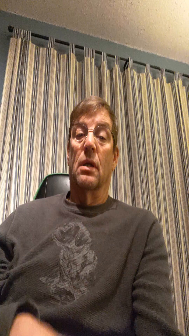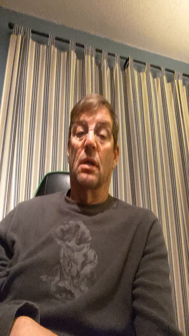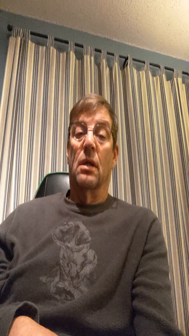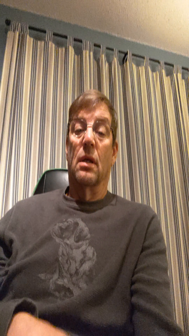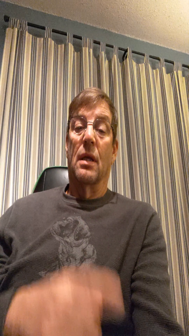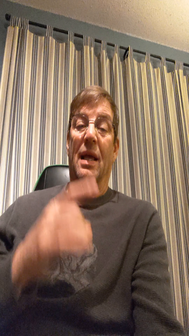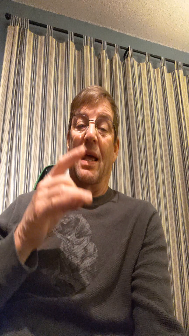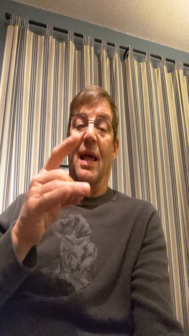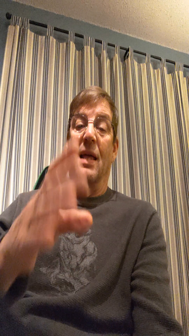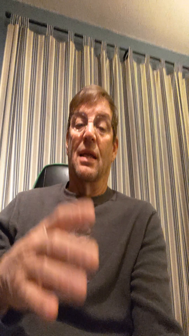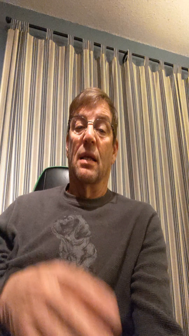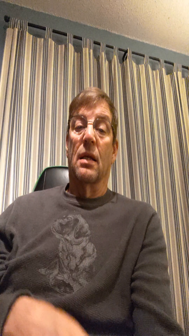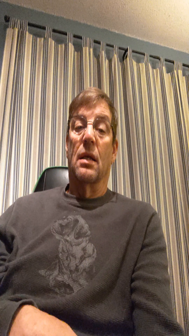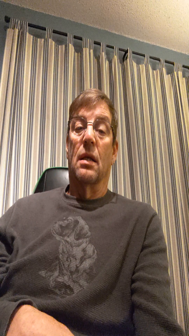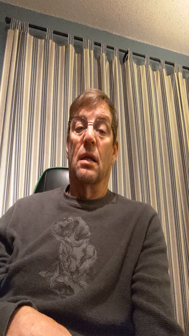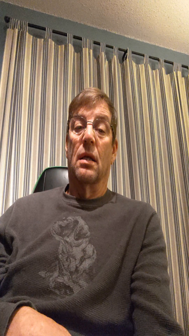hate